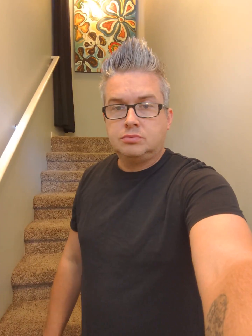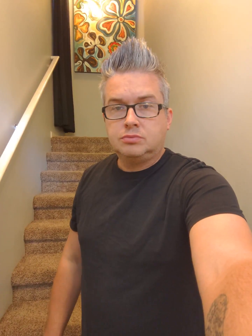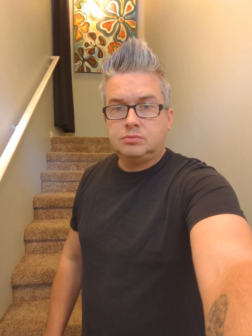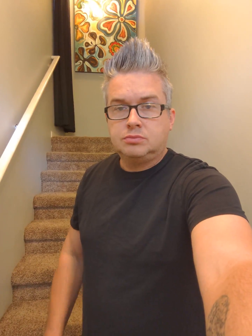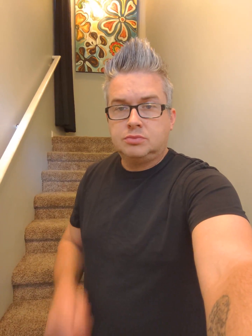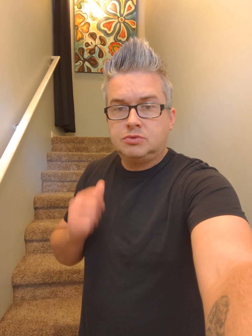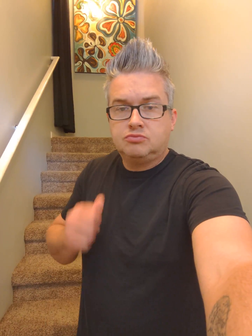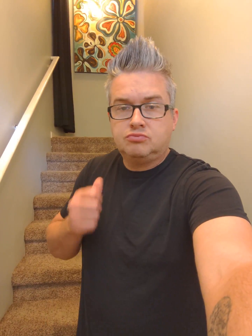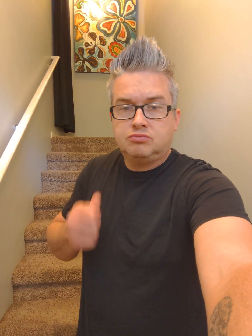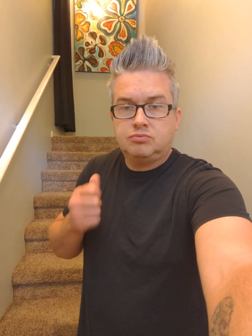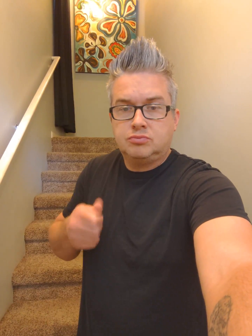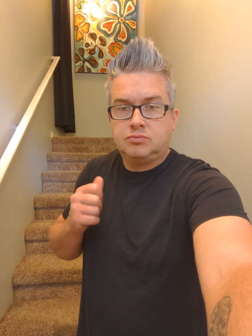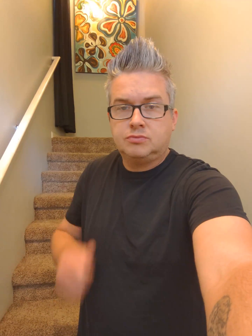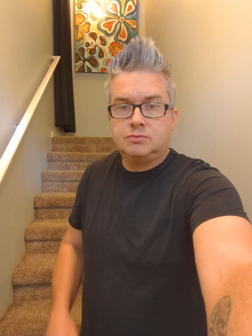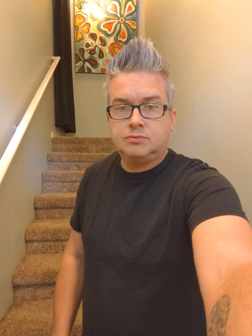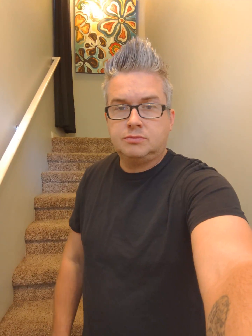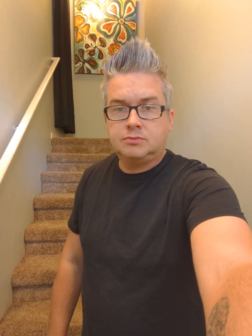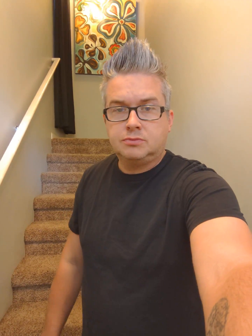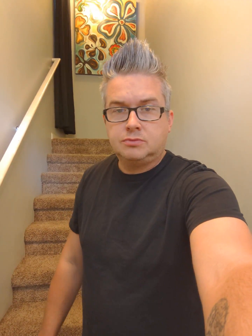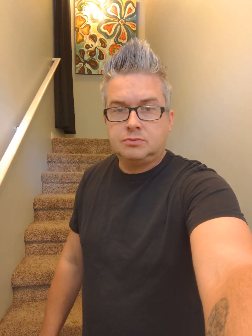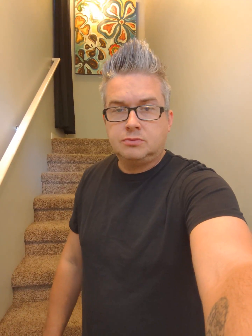cart